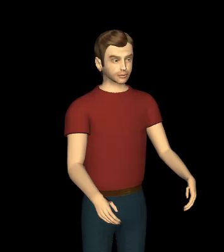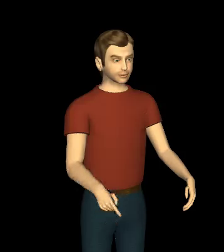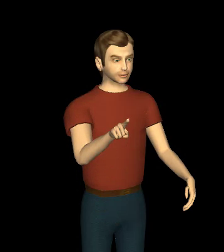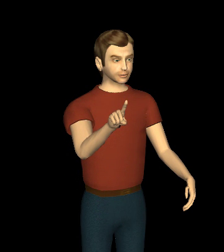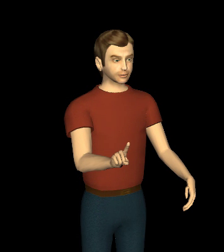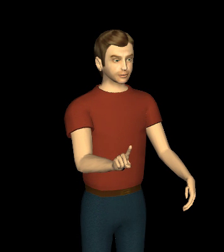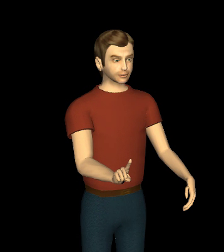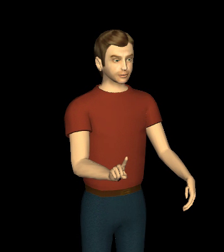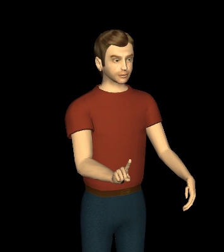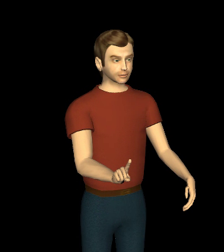يستجوب